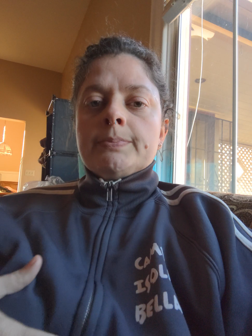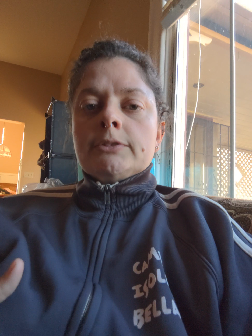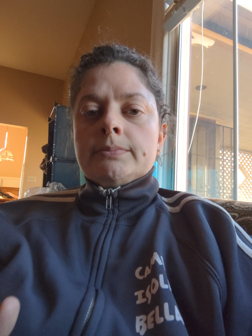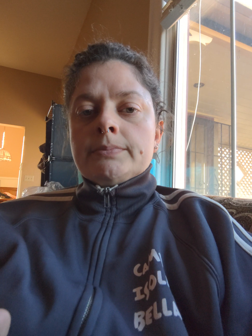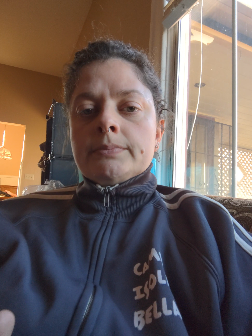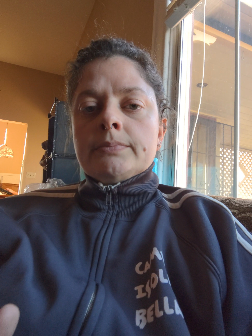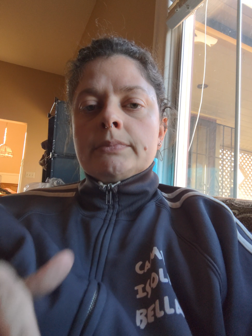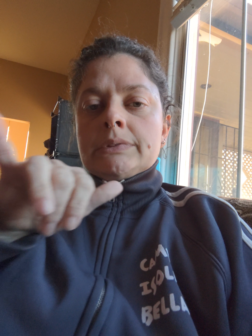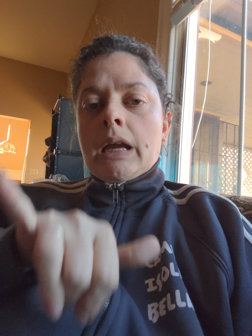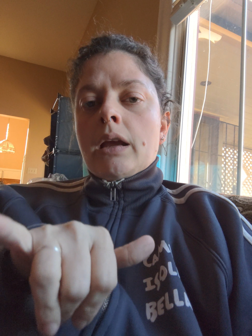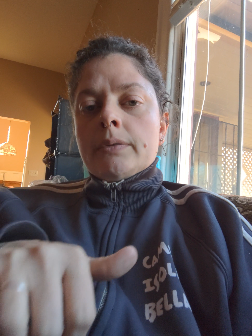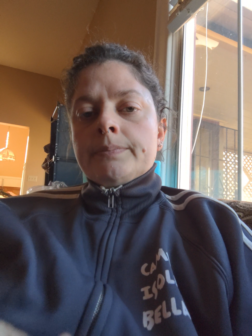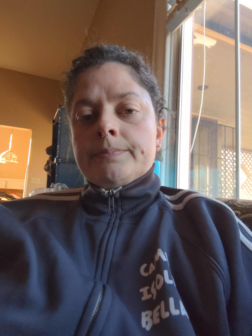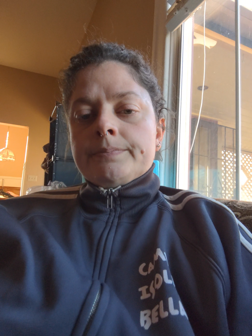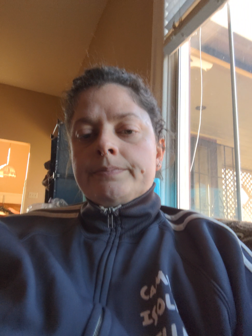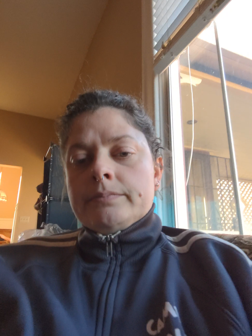stay